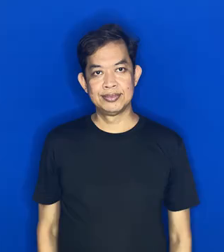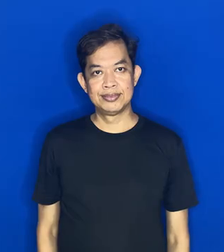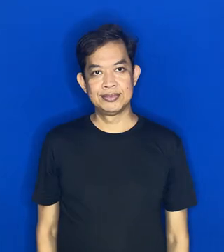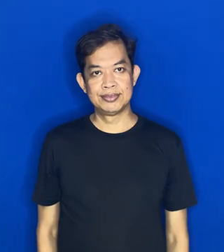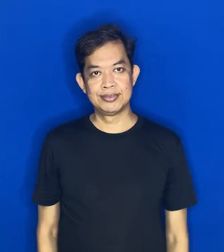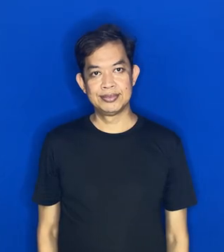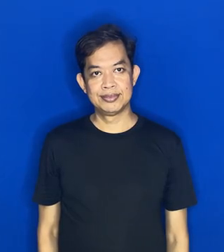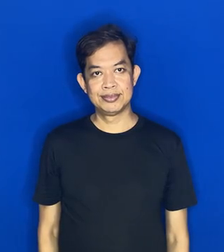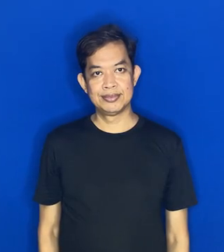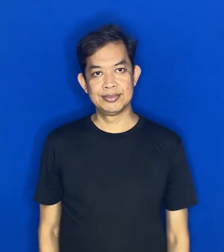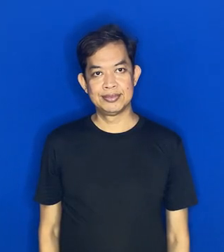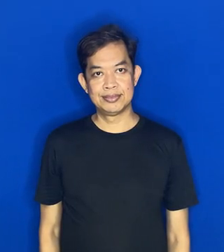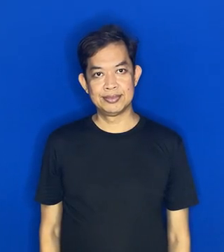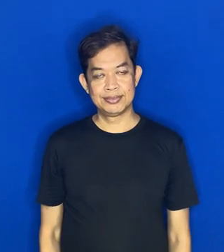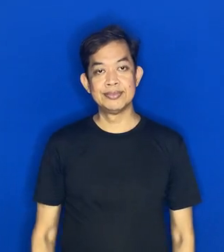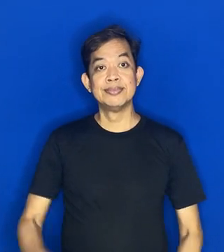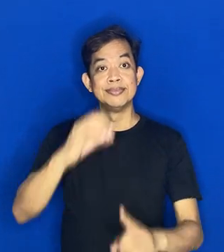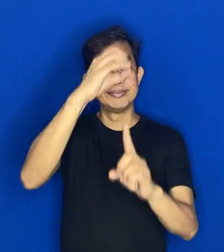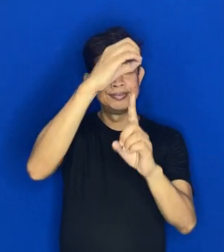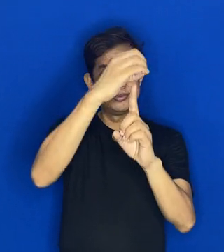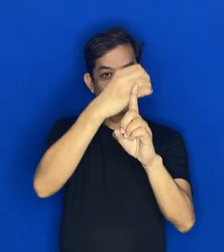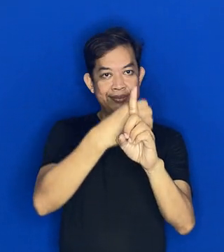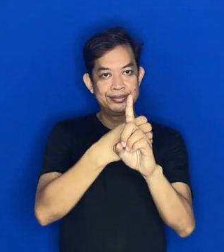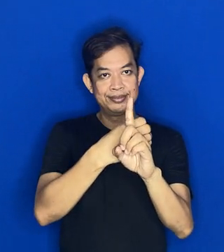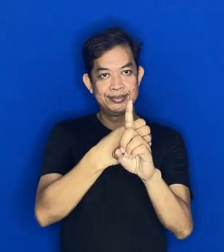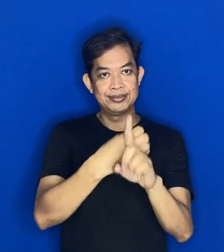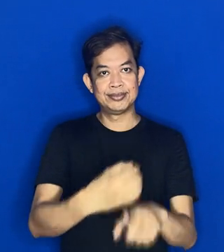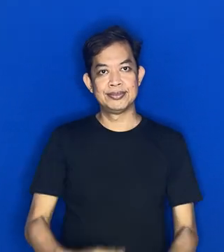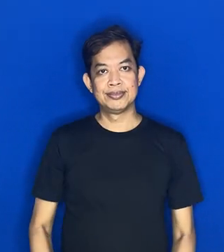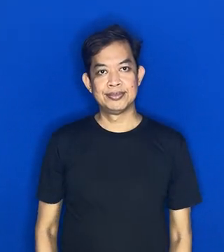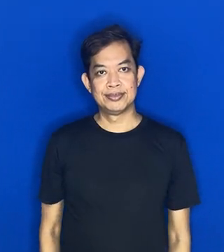october